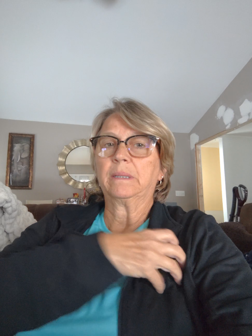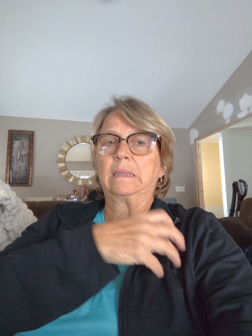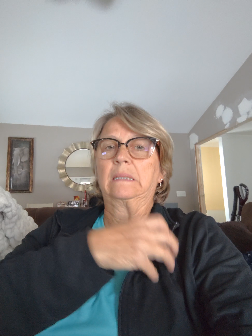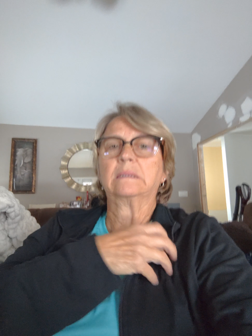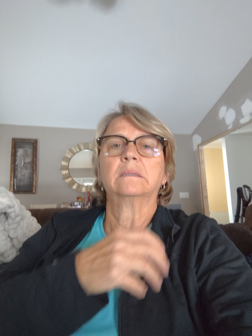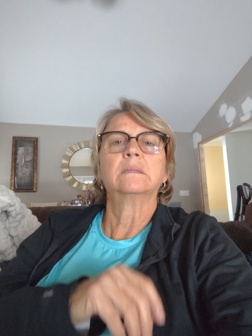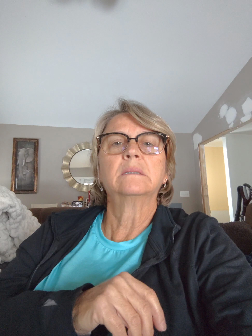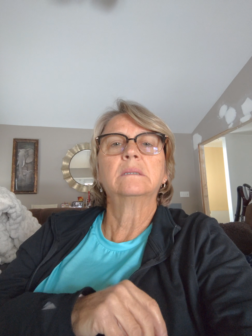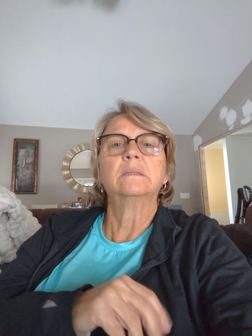police